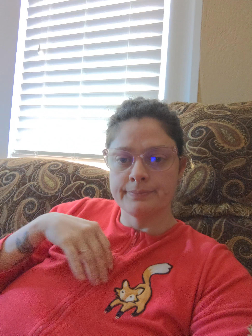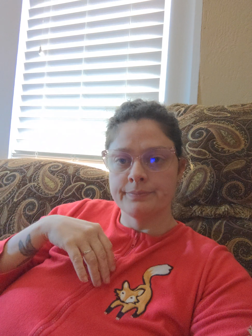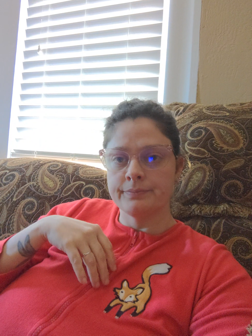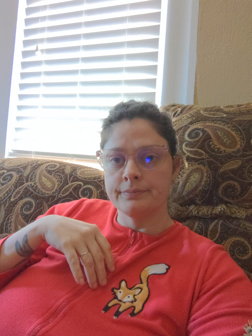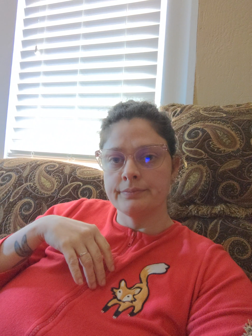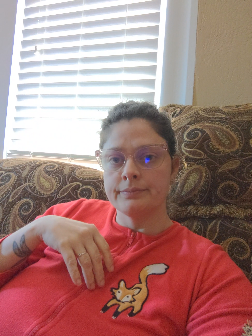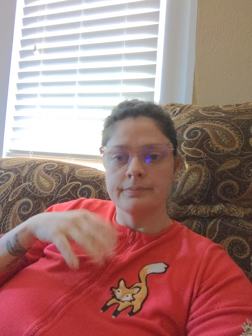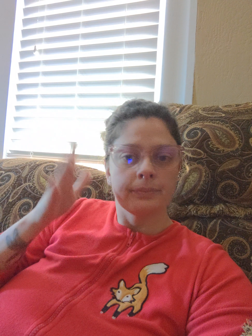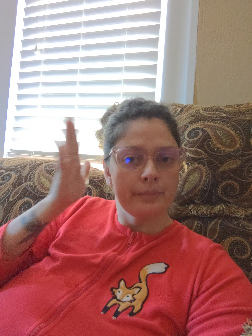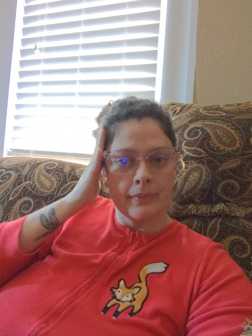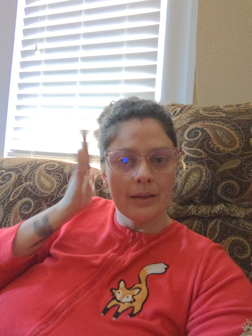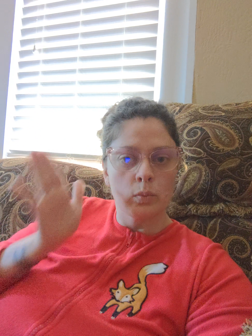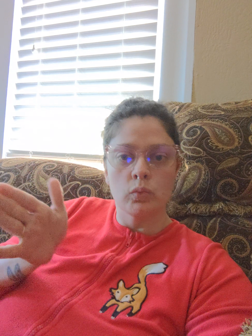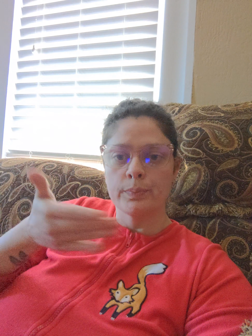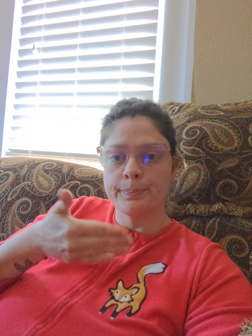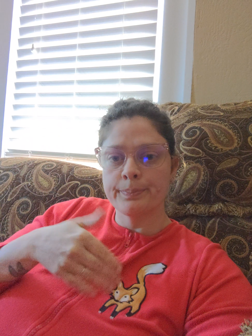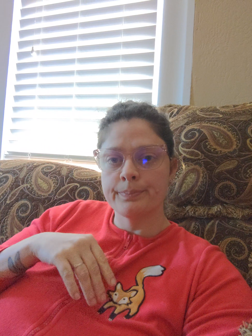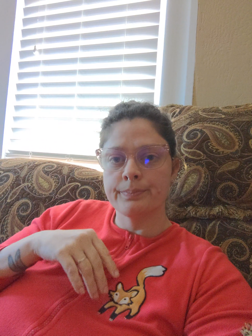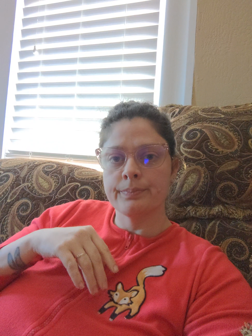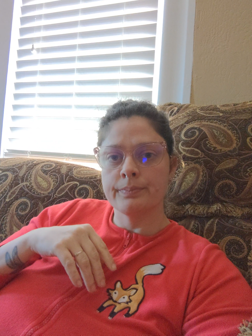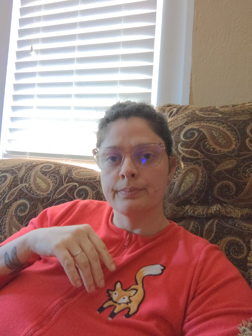bedroom